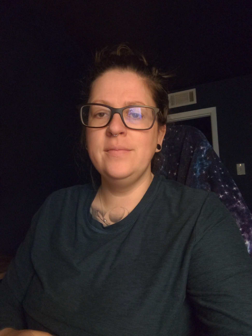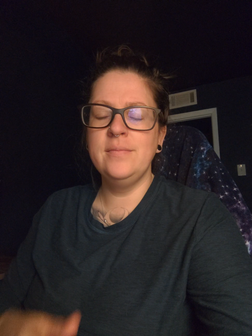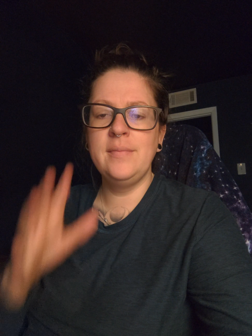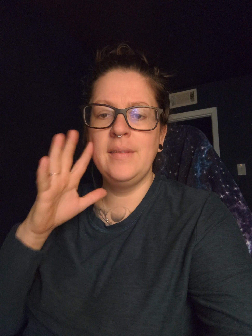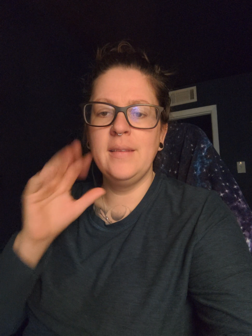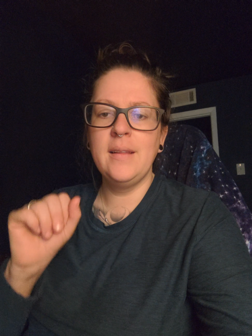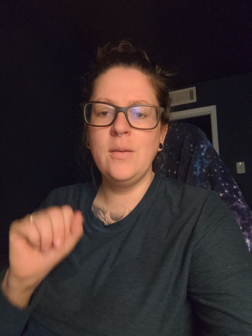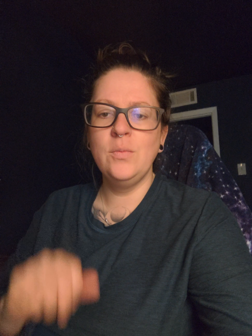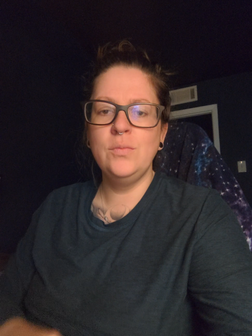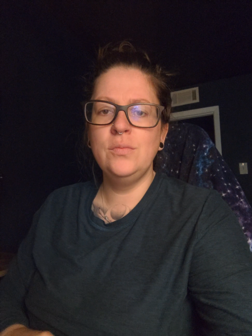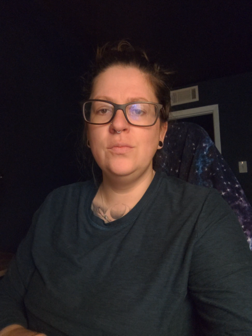loud